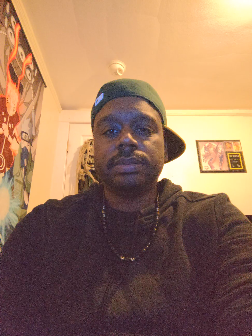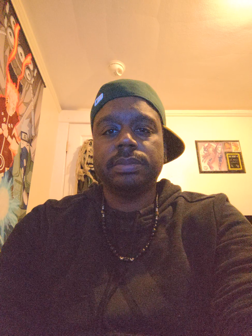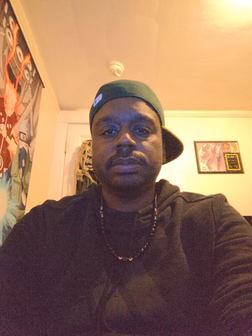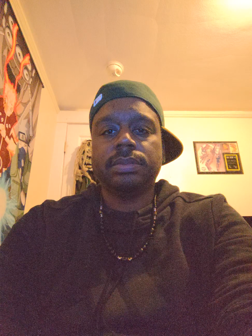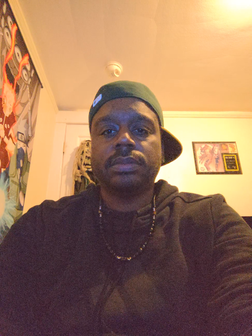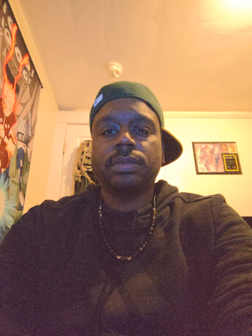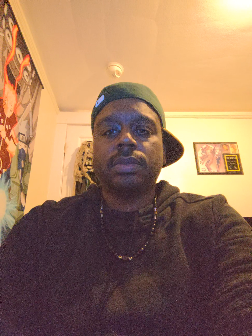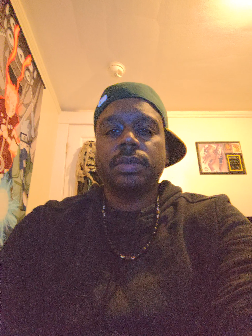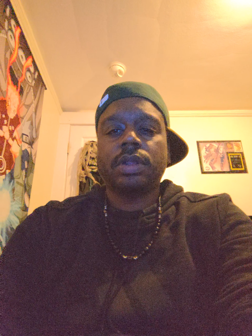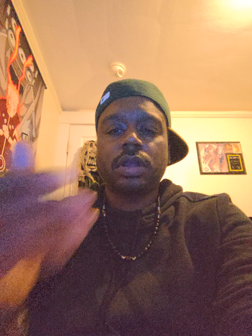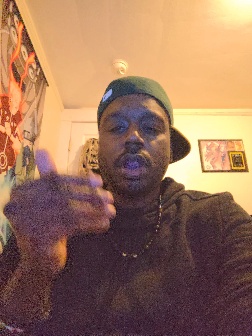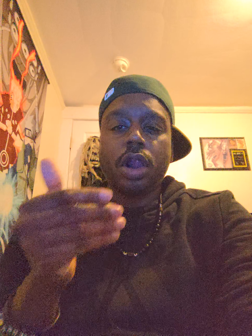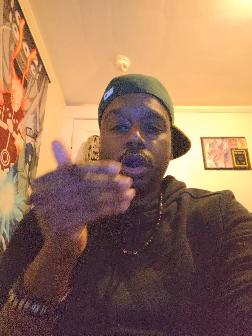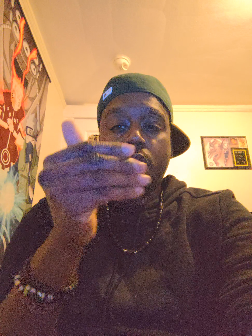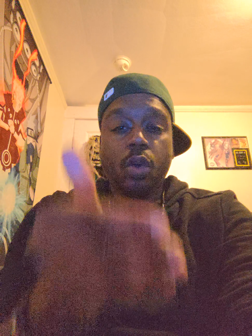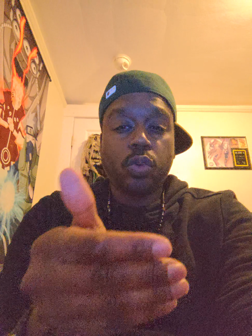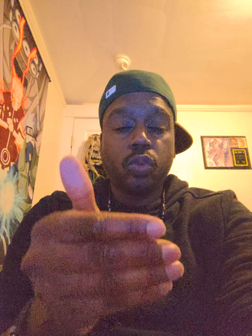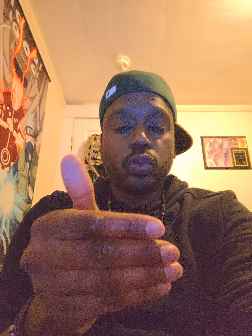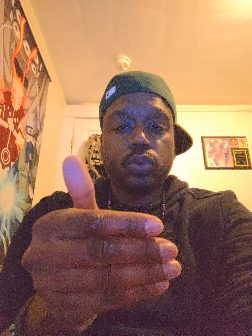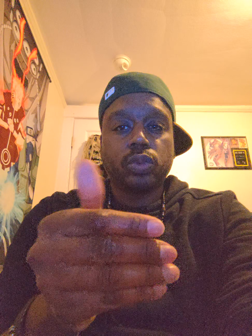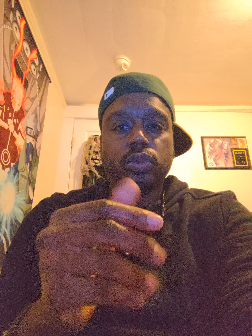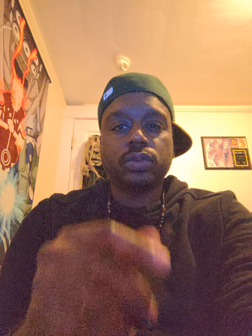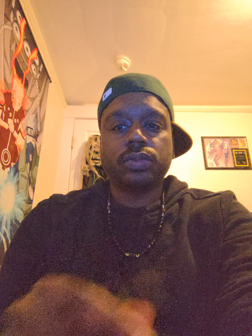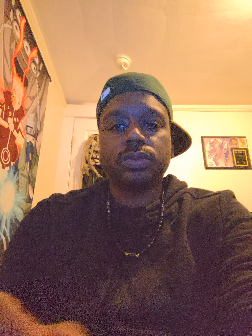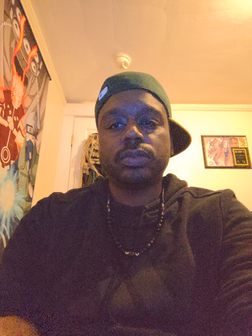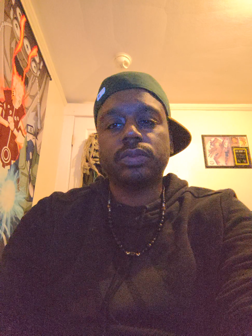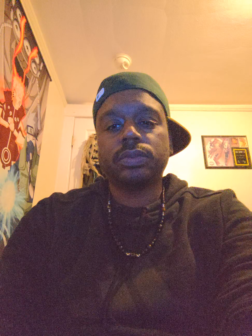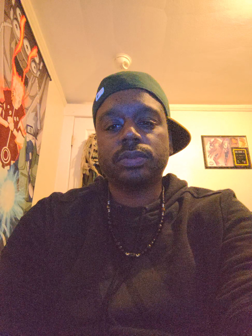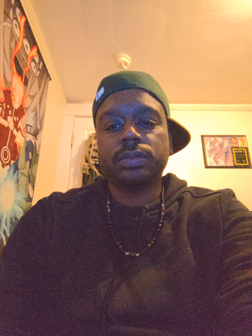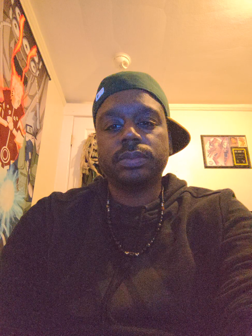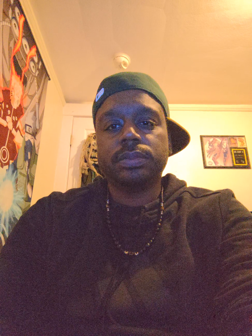close